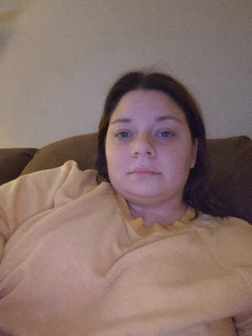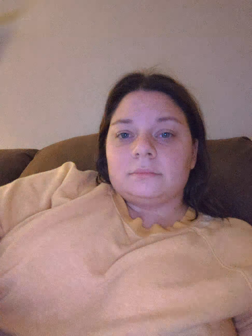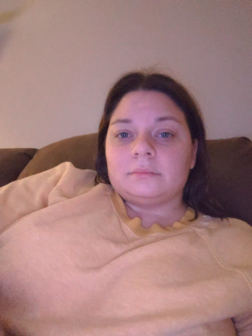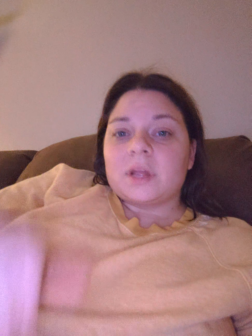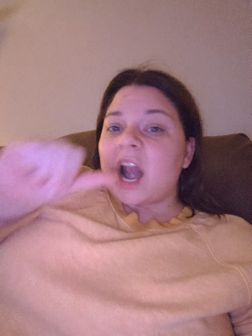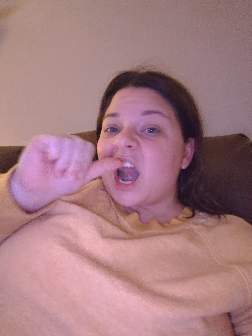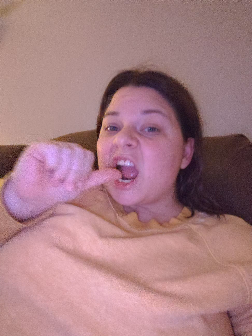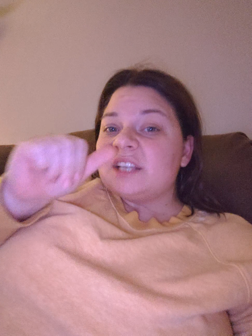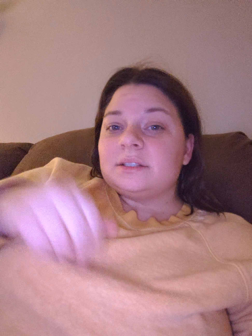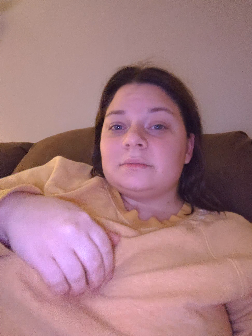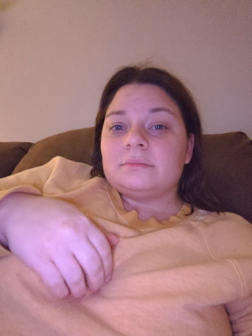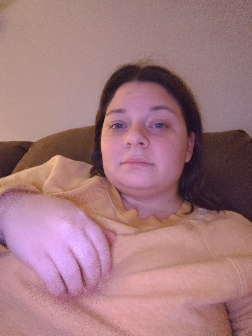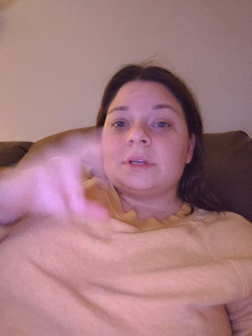nuts